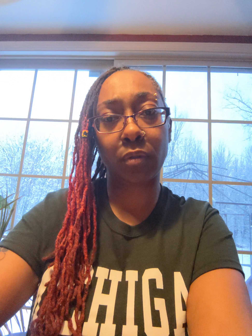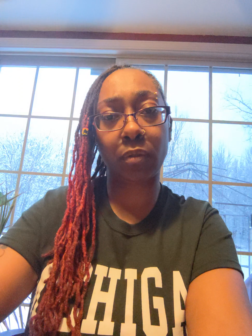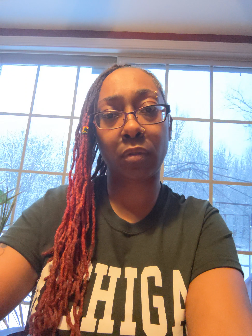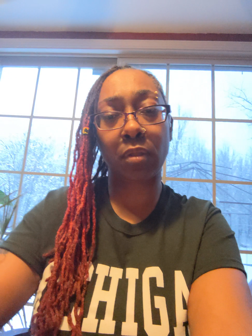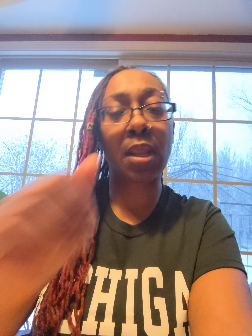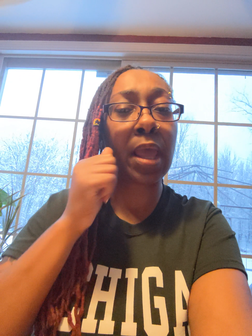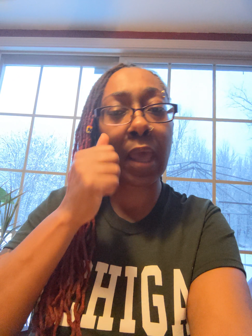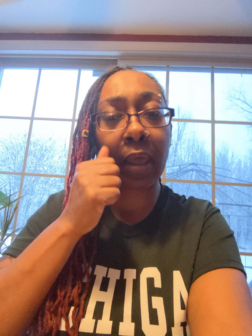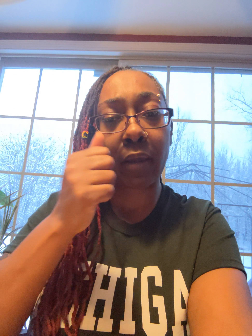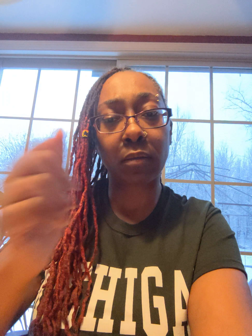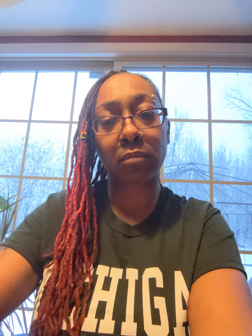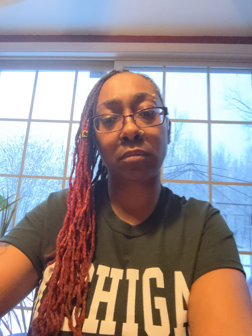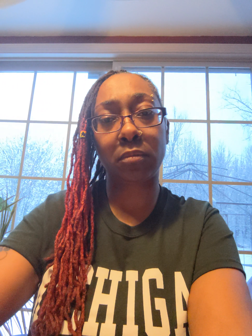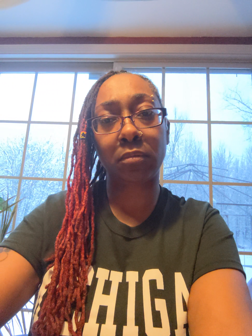aunt